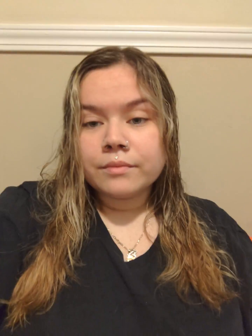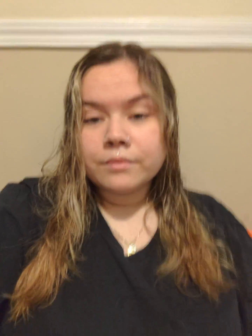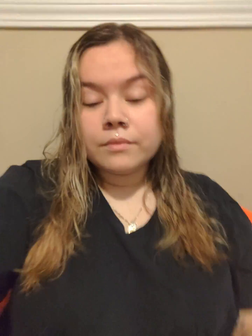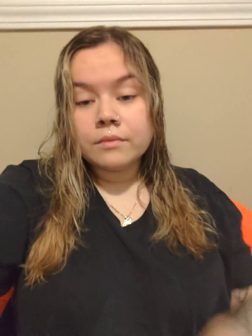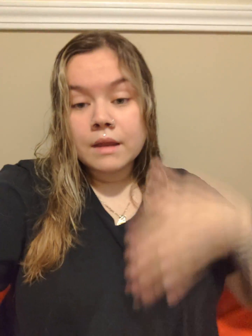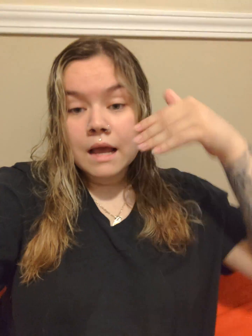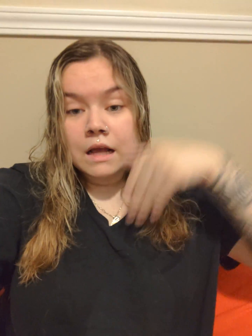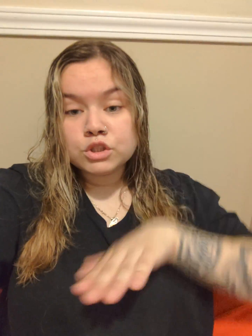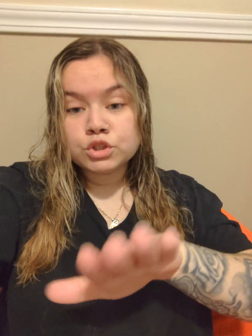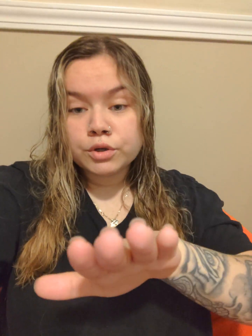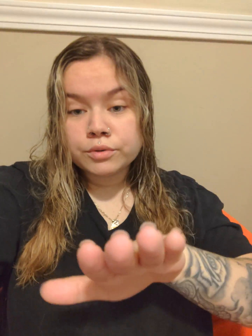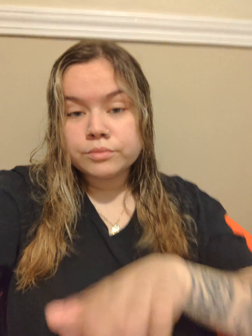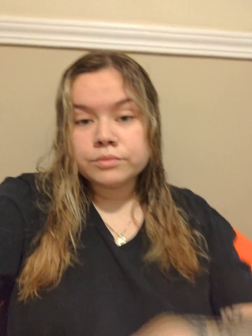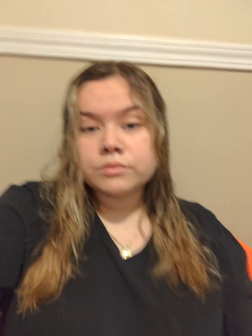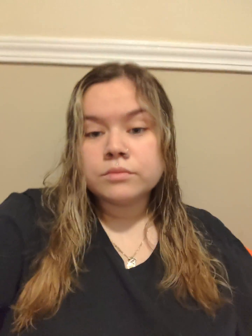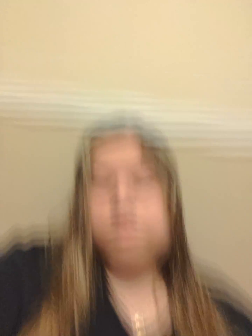enter